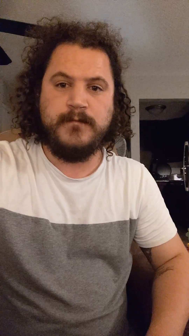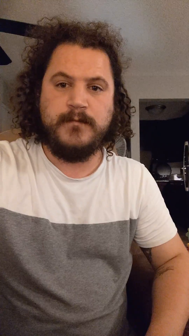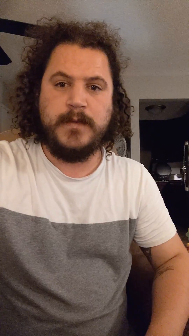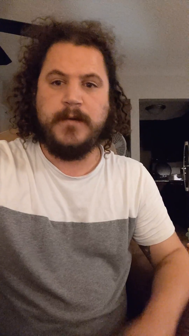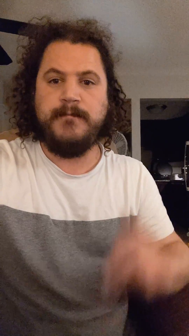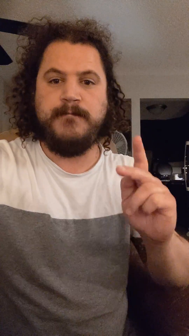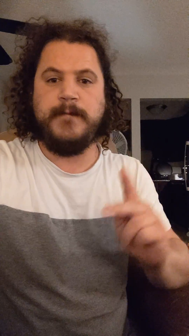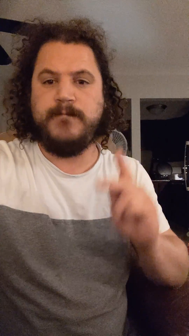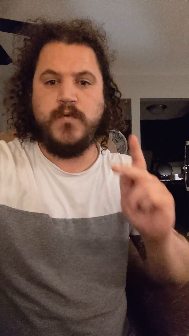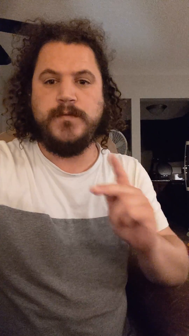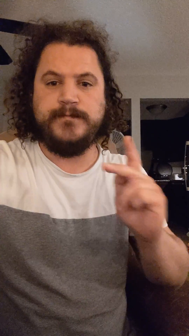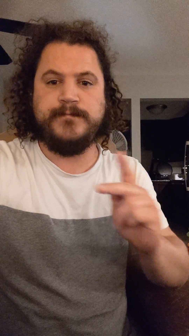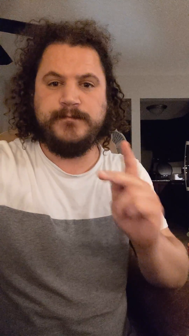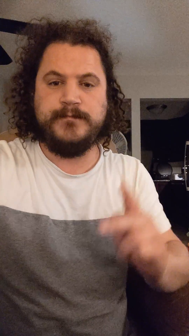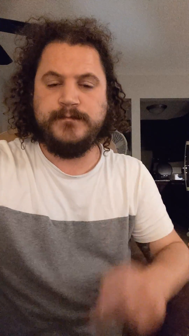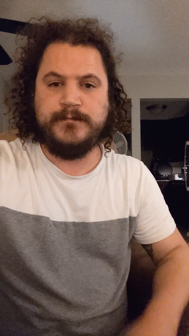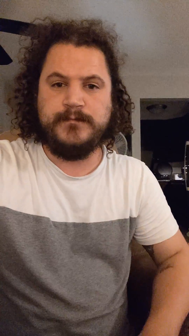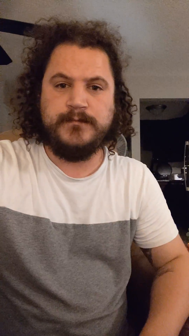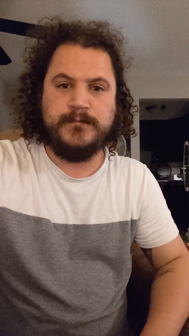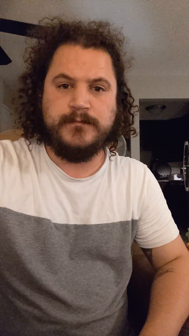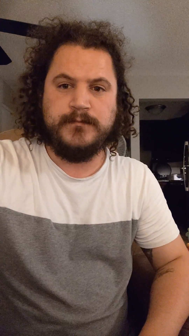people